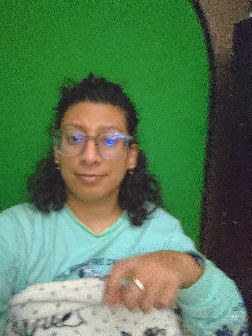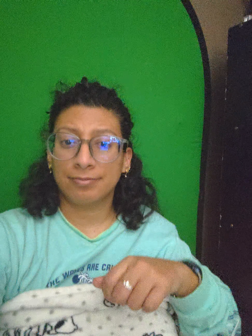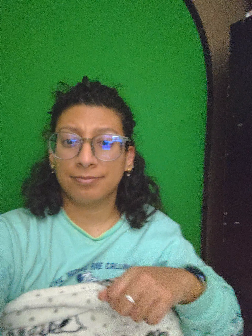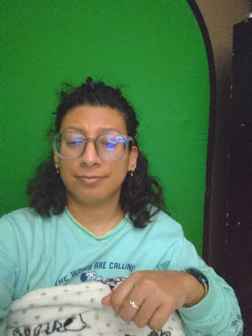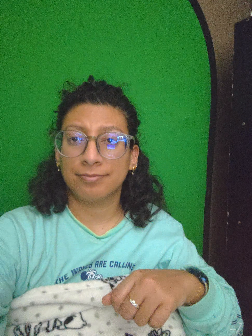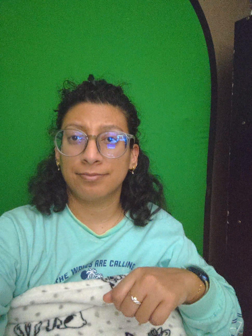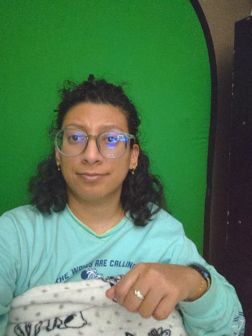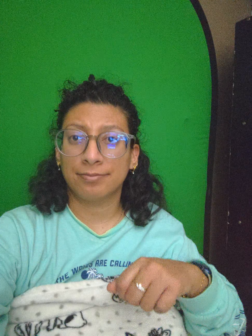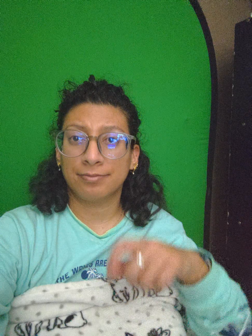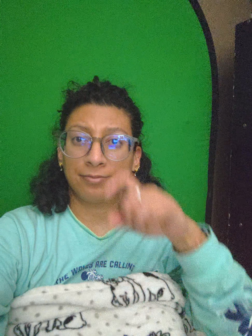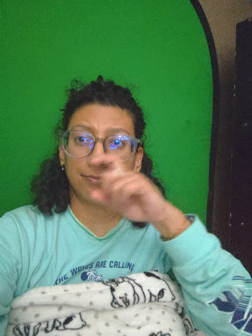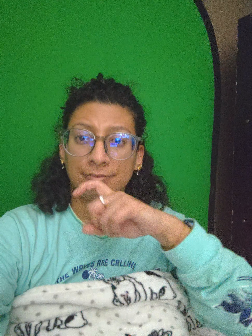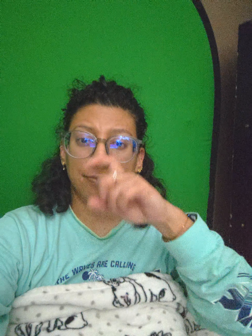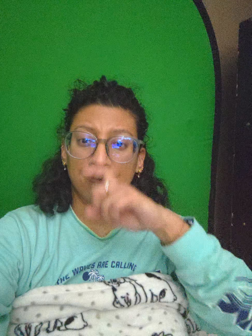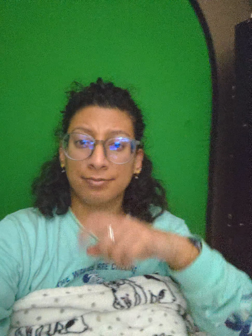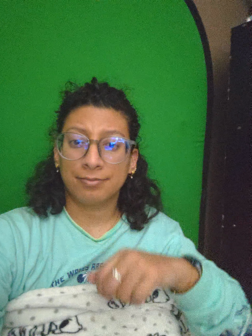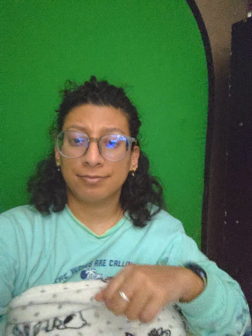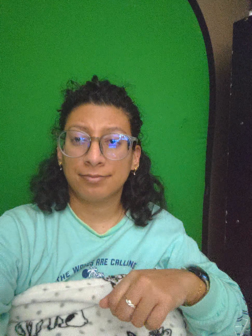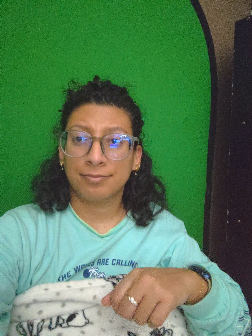doll